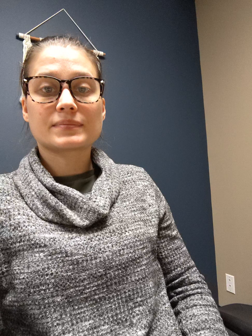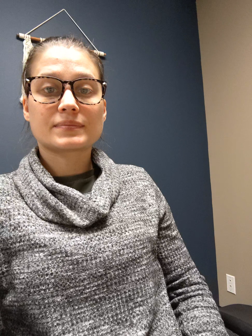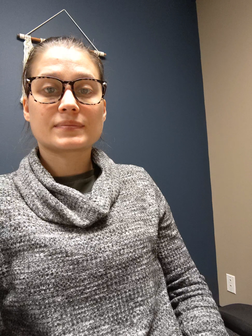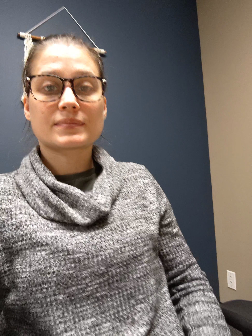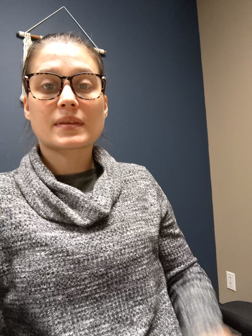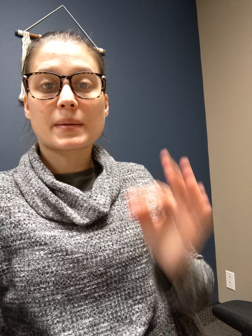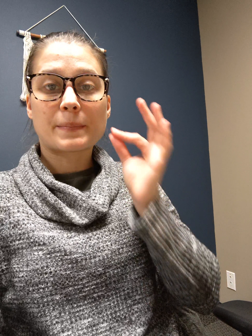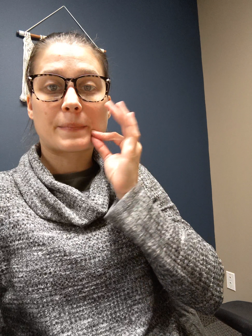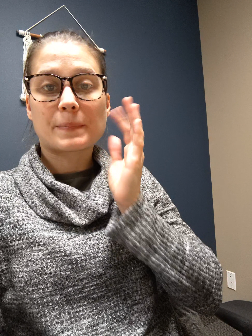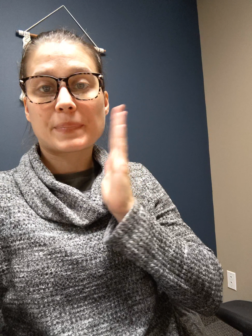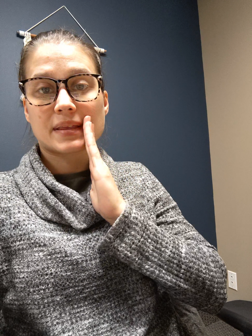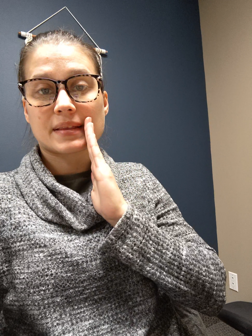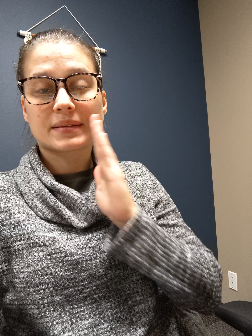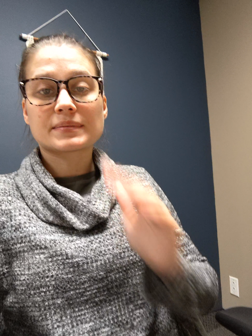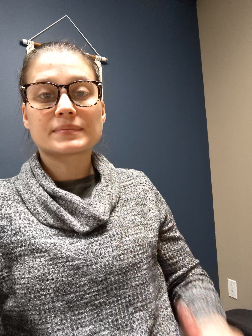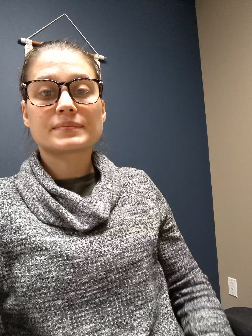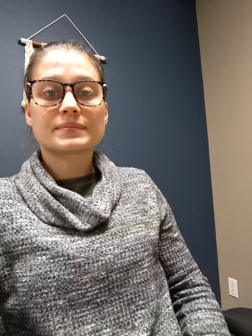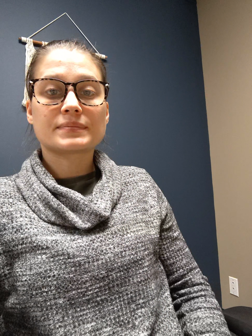bee